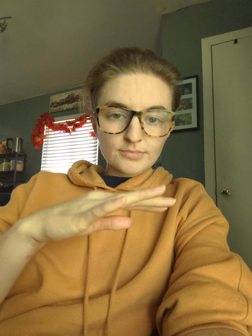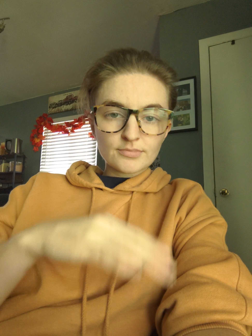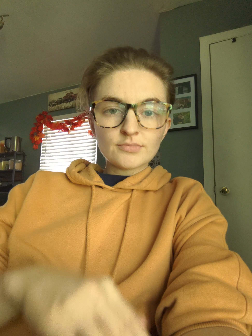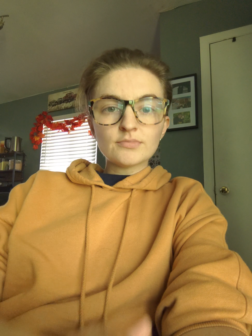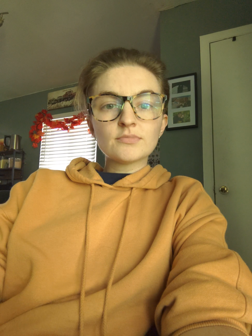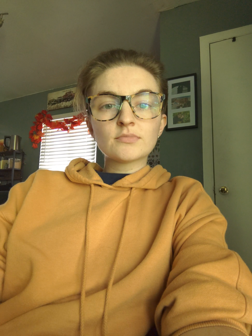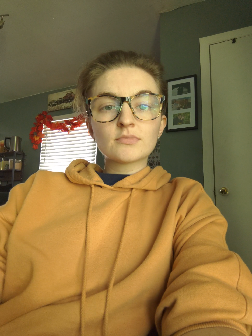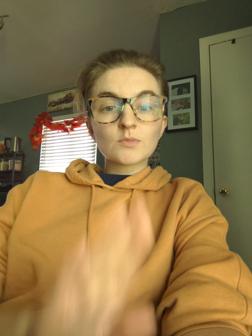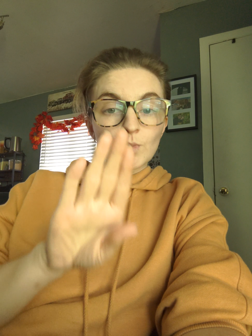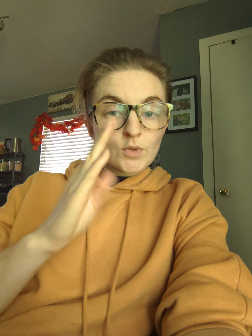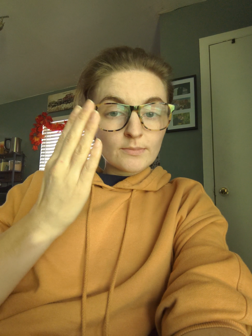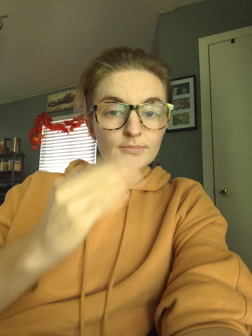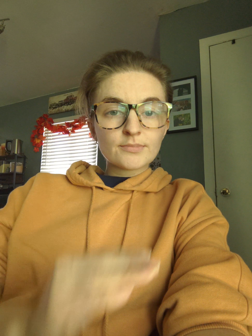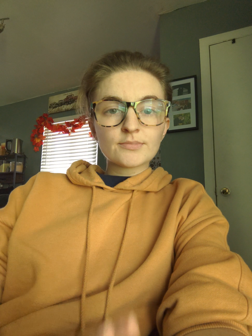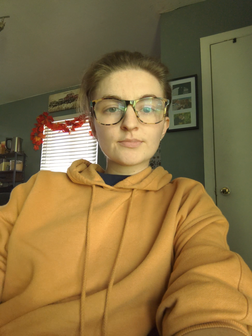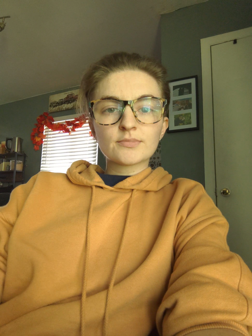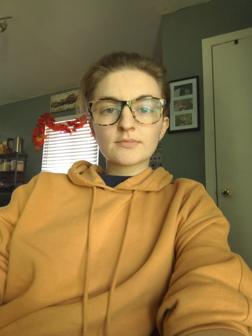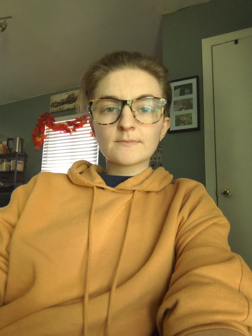door